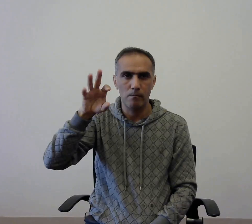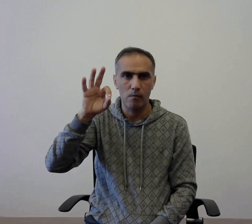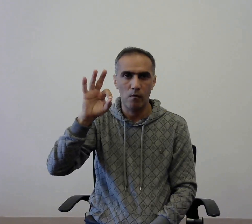O